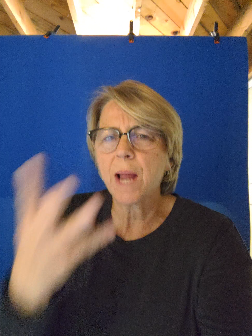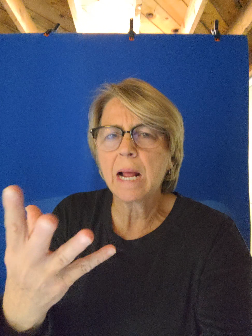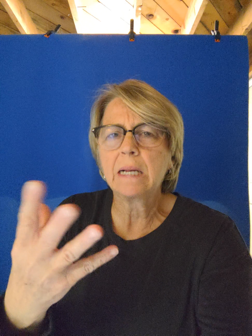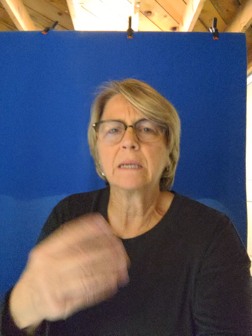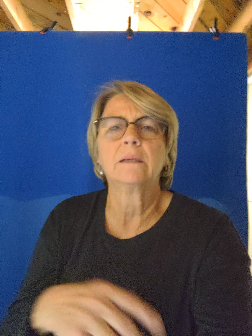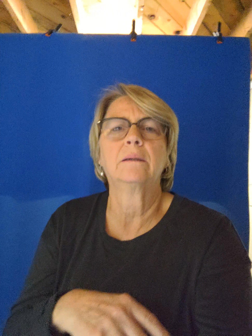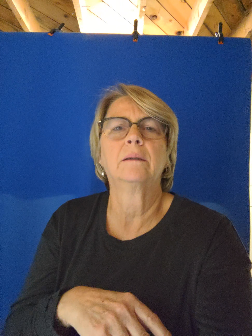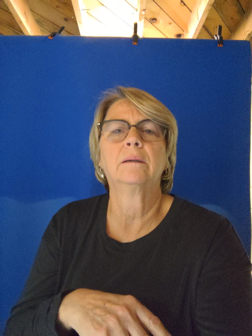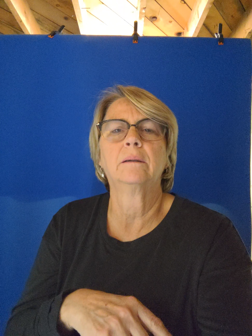many